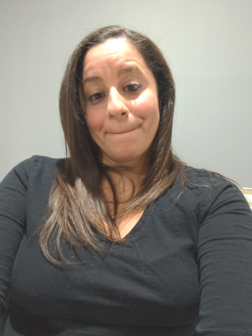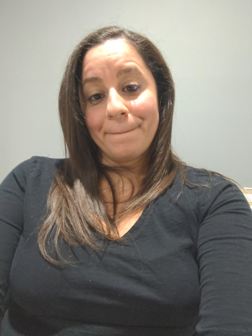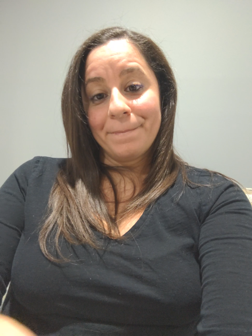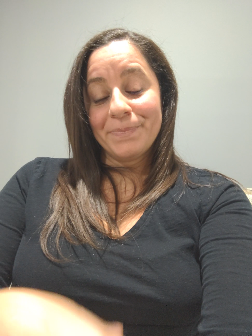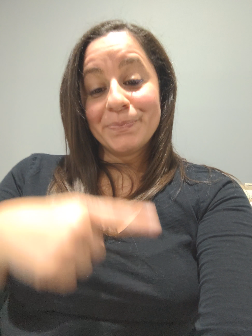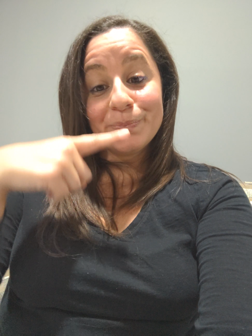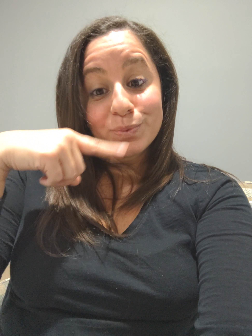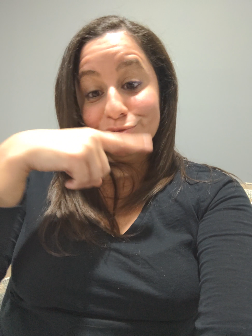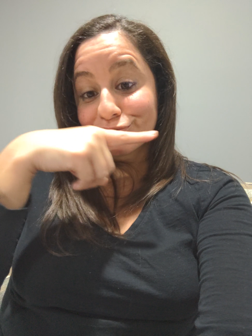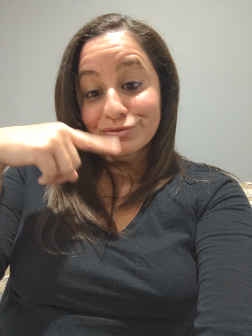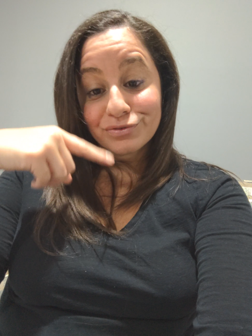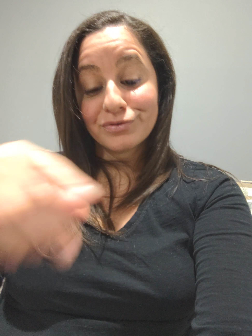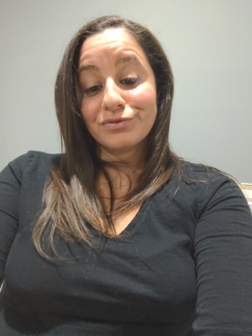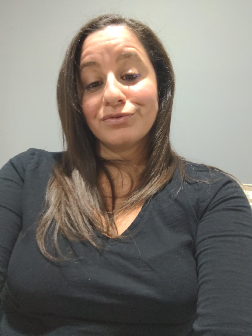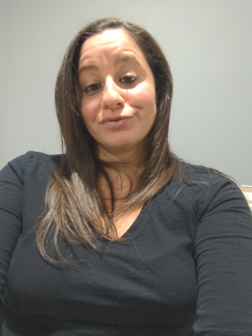toothbrush